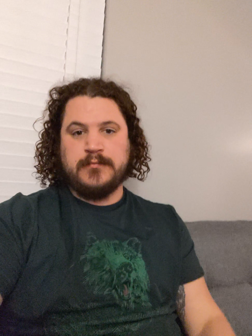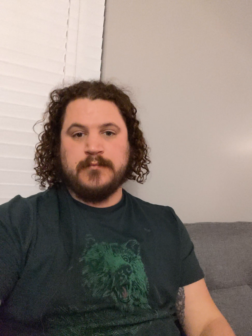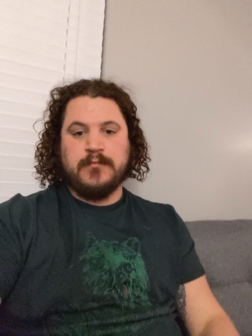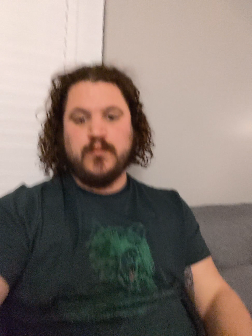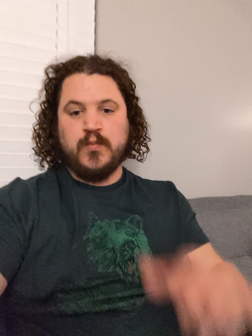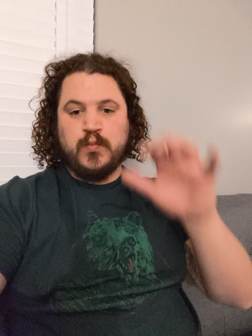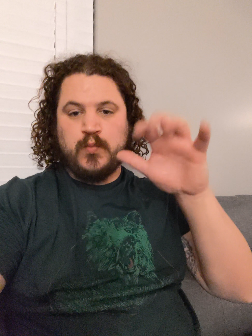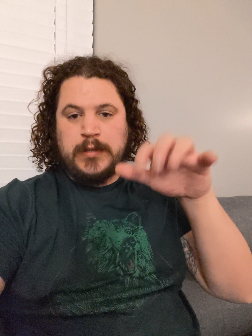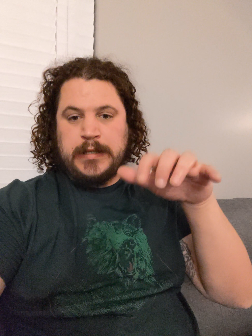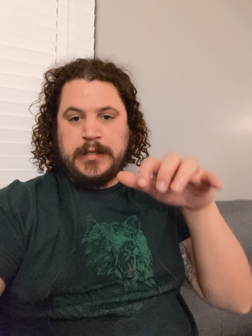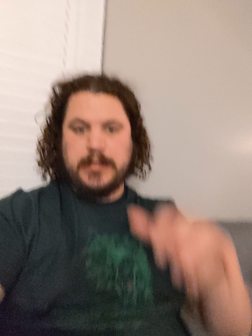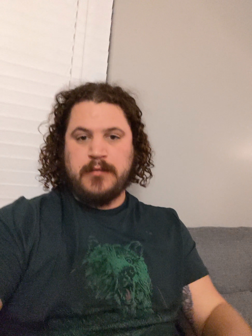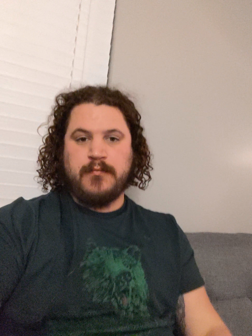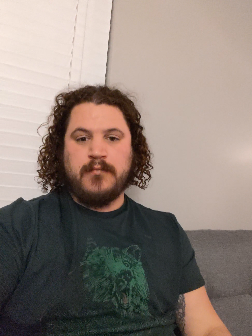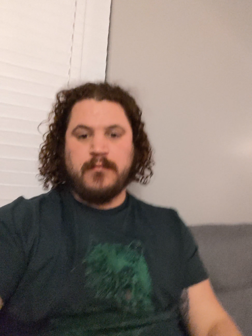rain